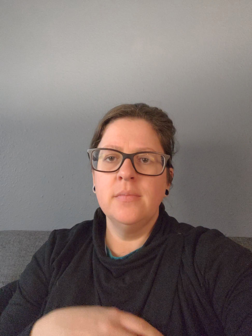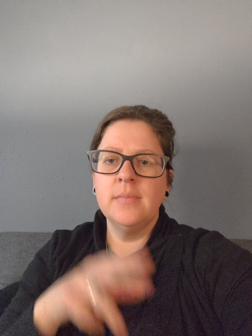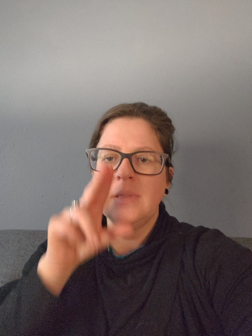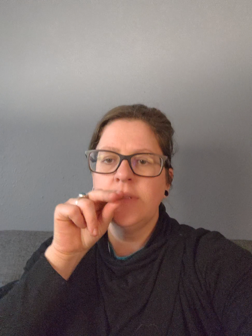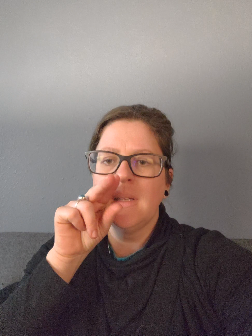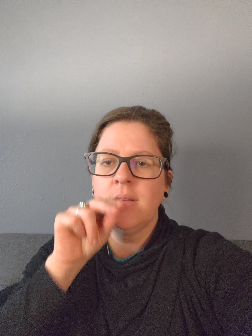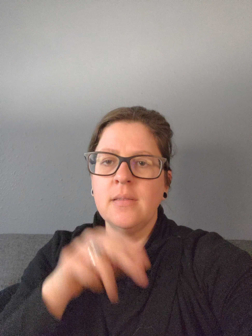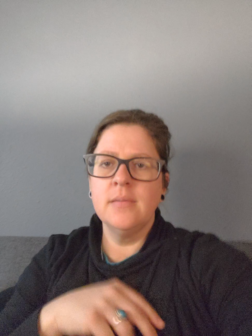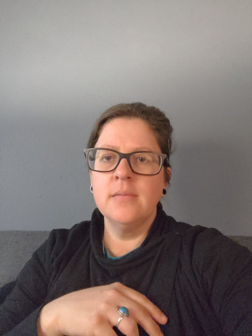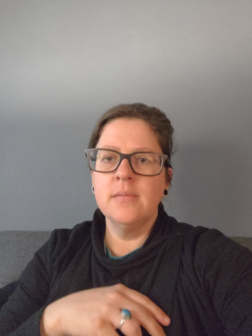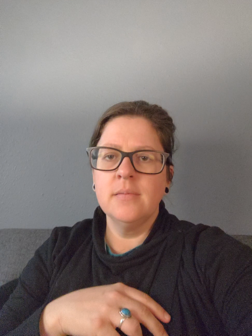duck